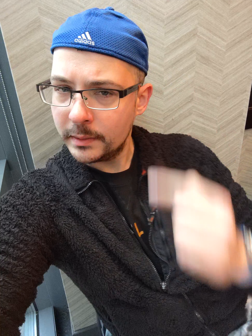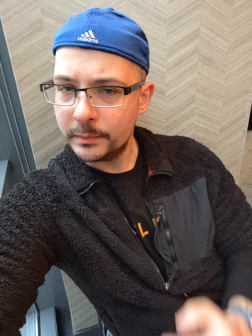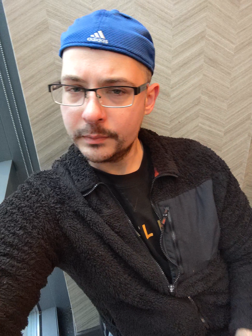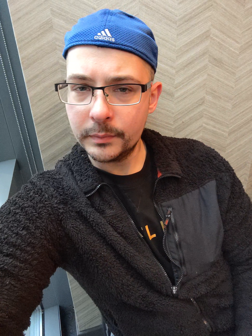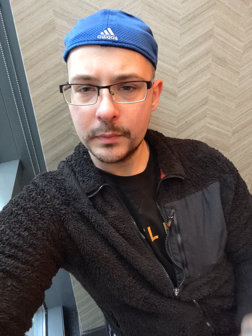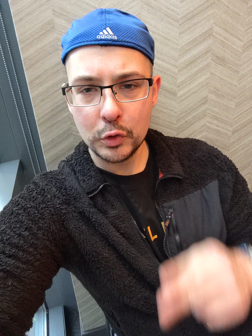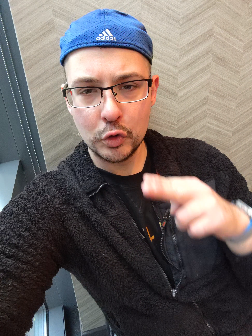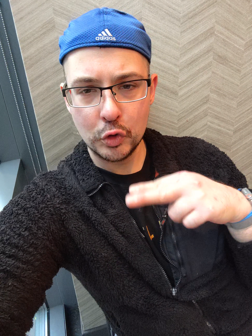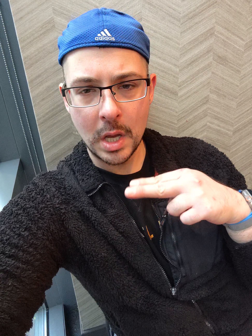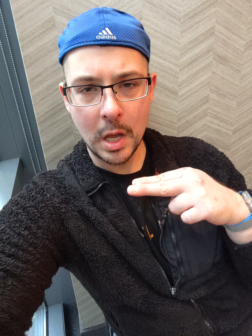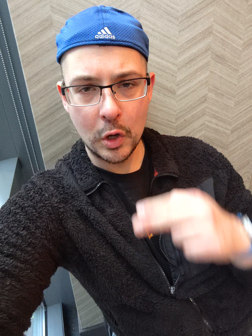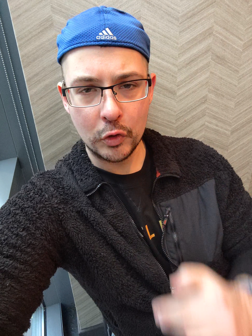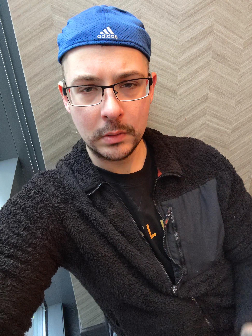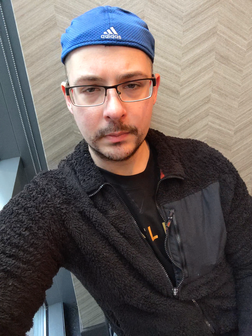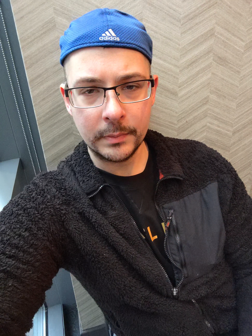chair